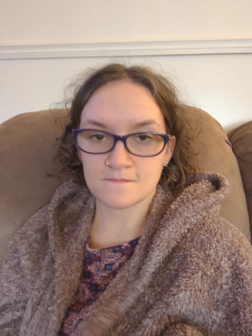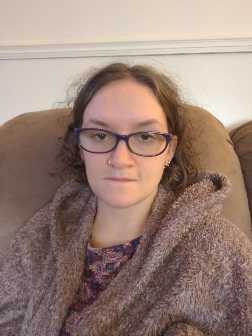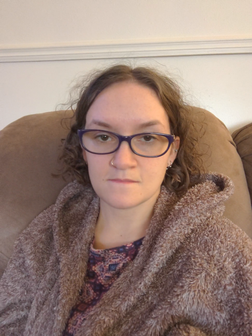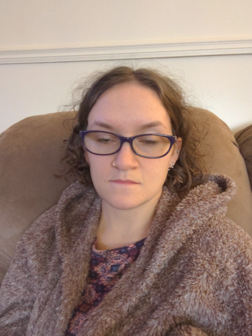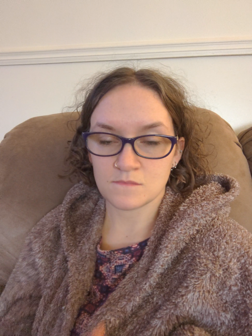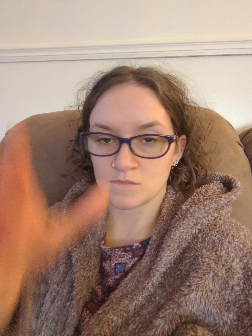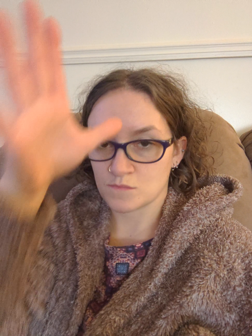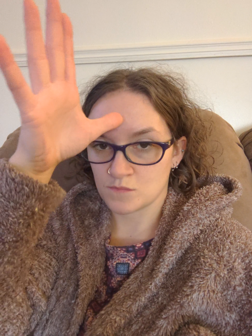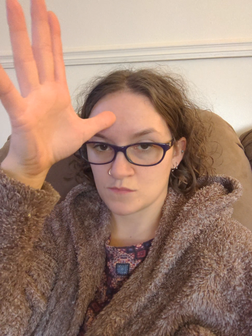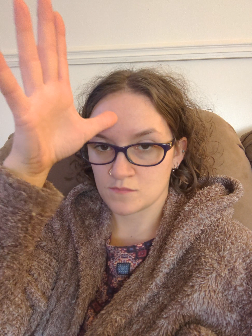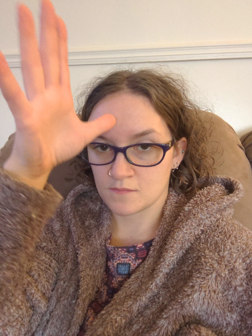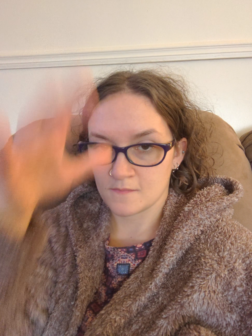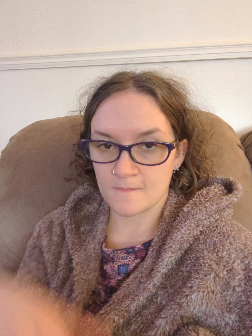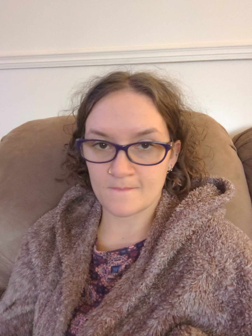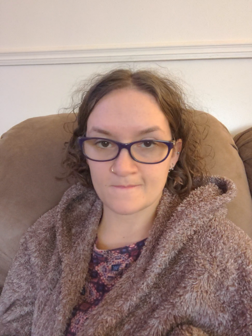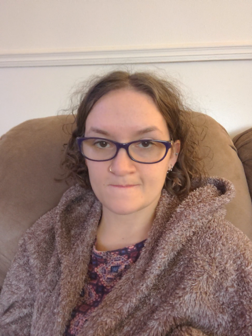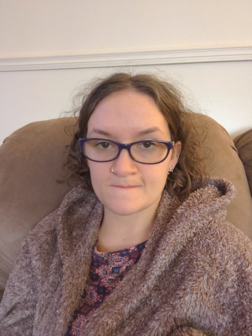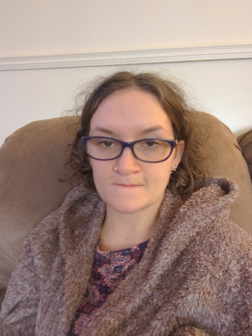dad